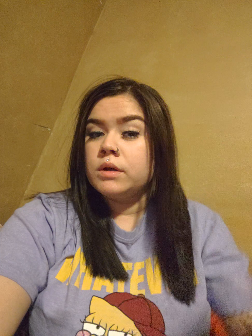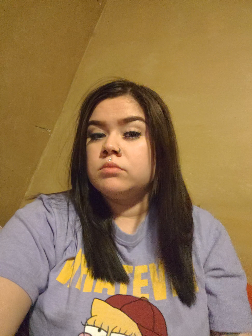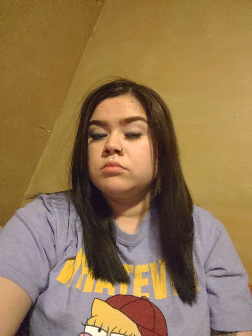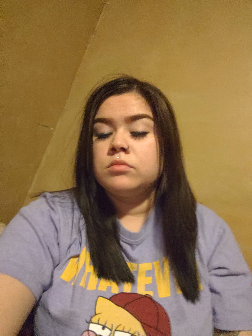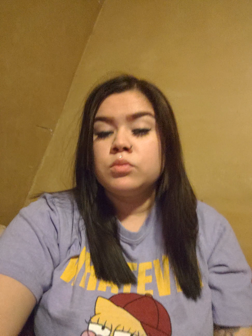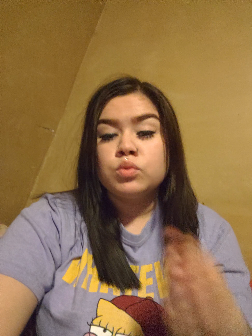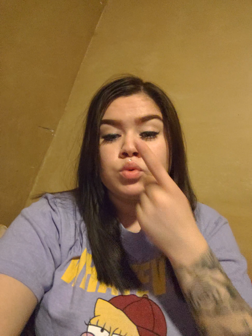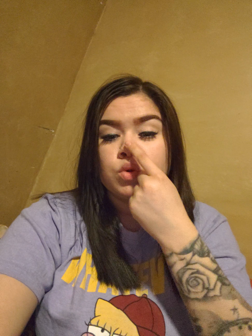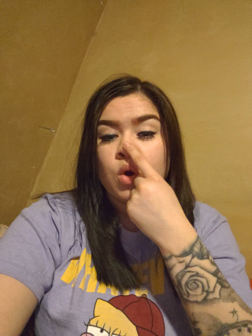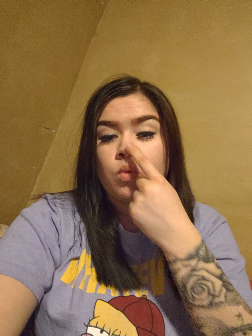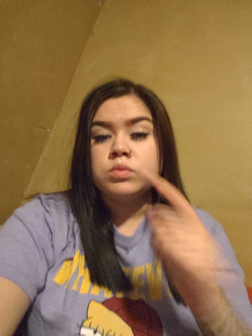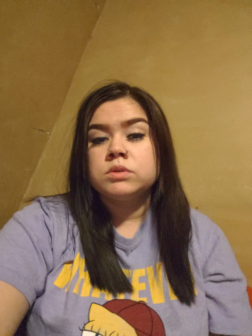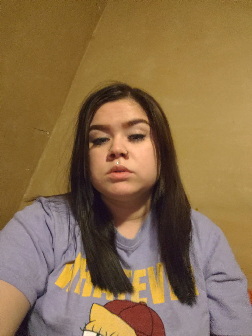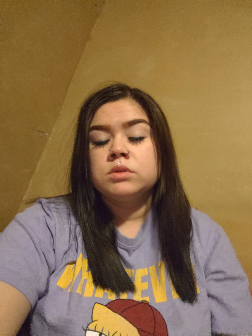nose